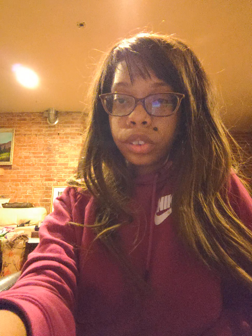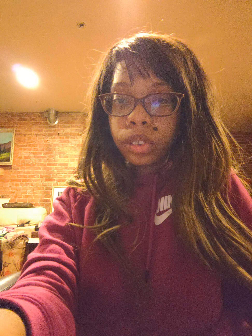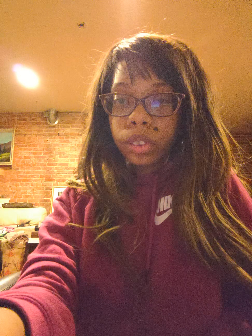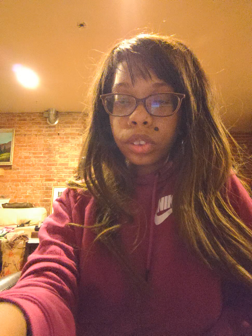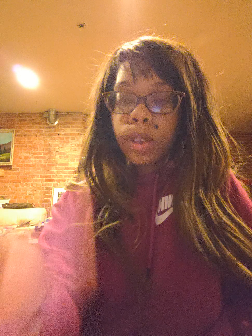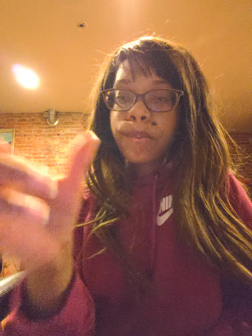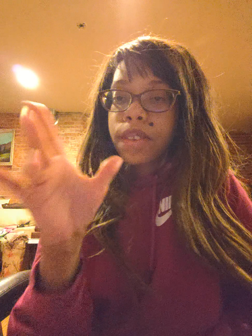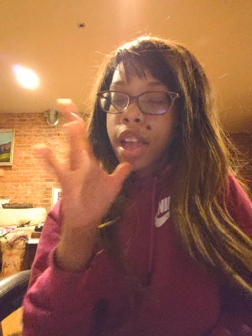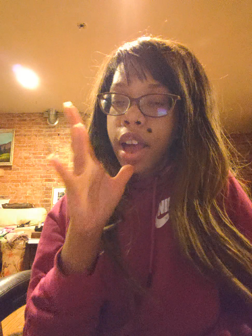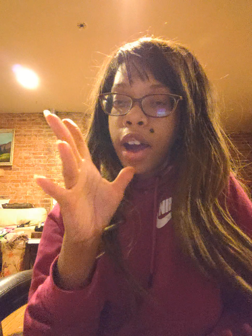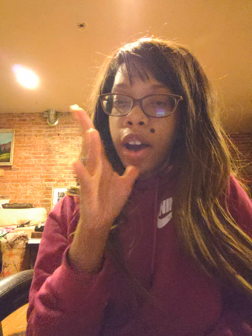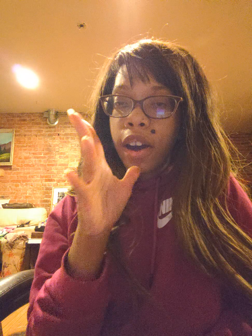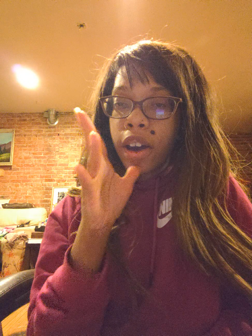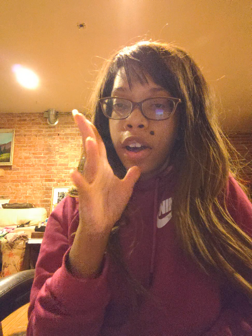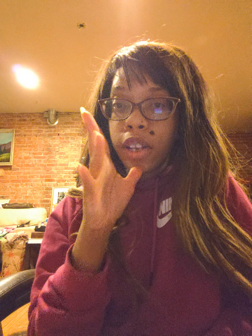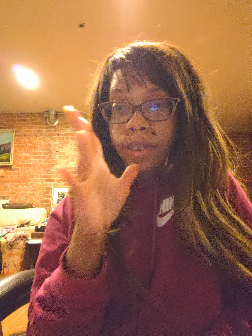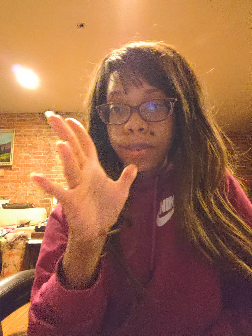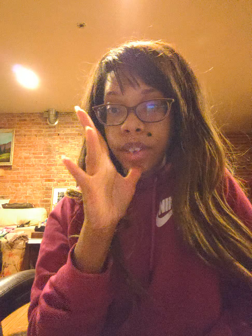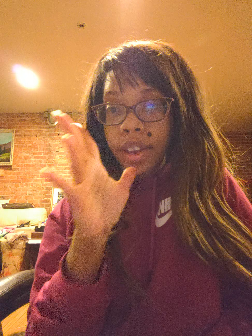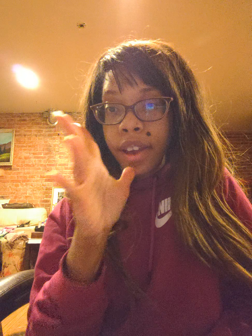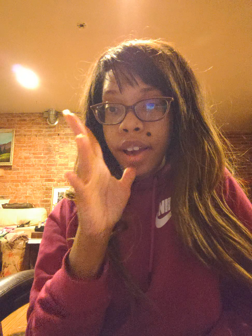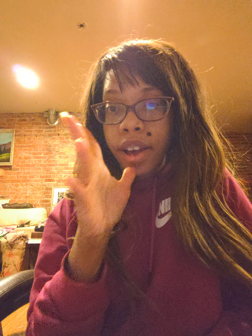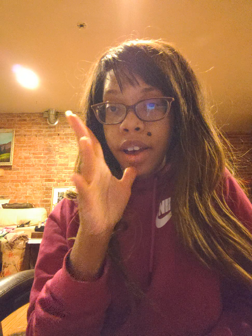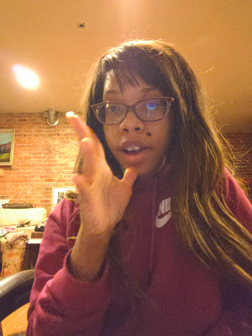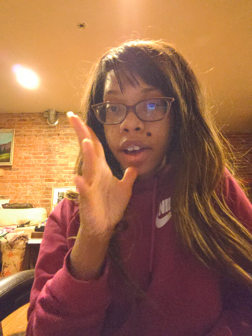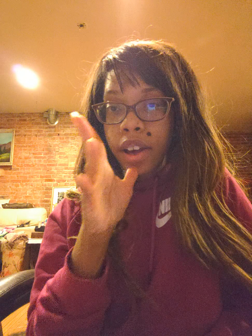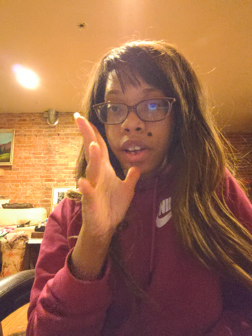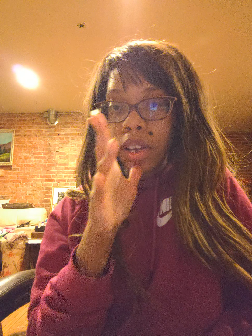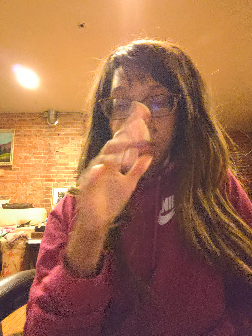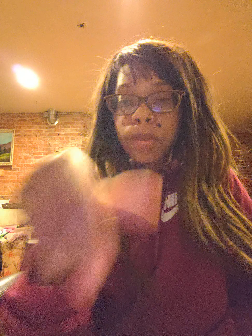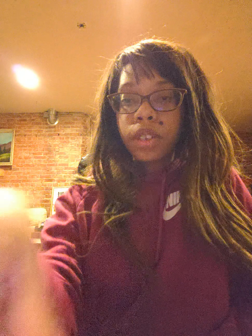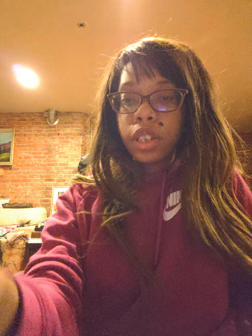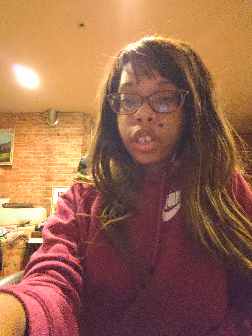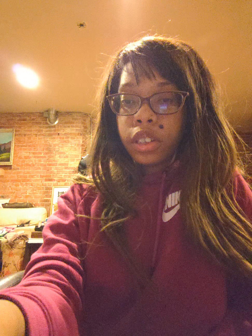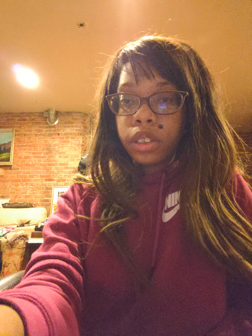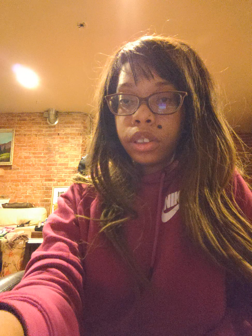mom